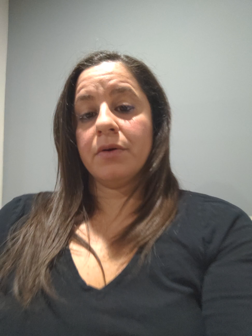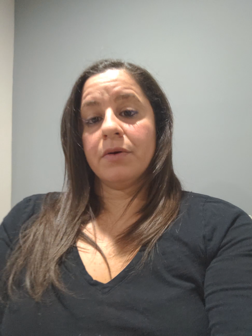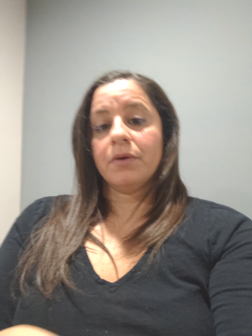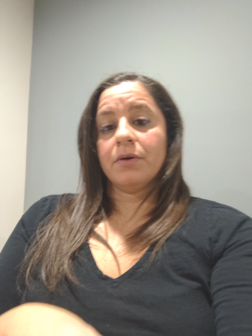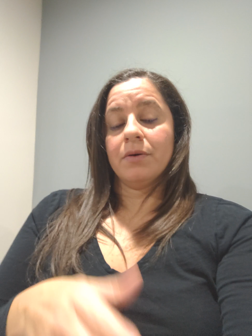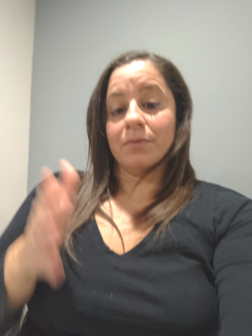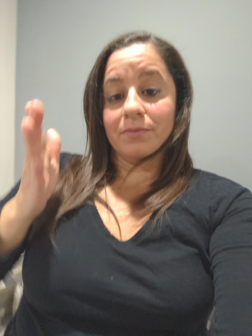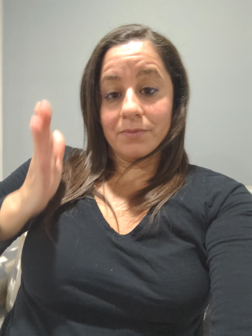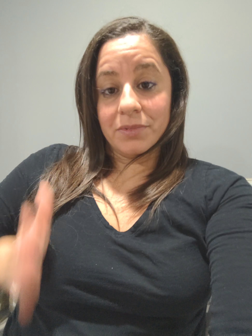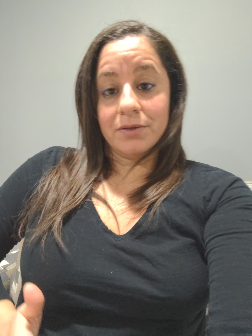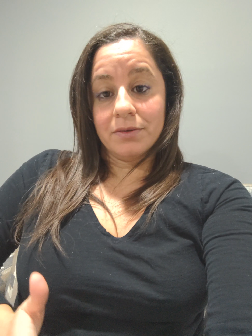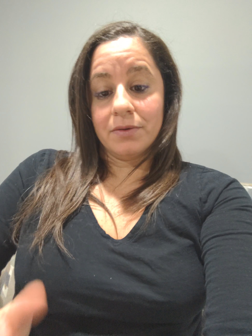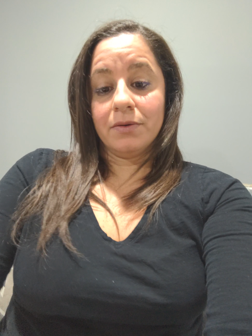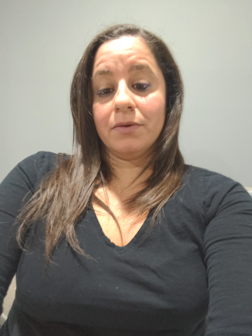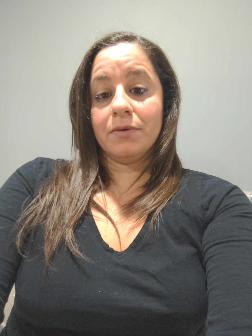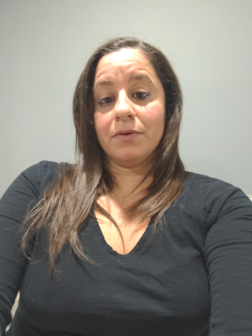beside